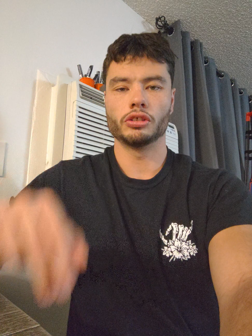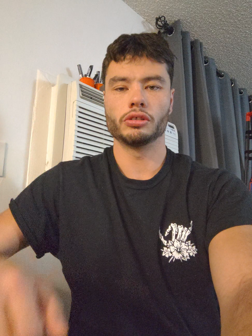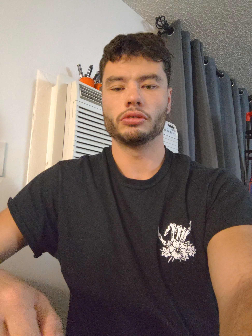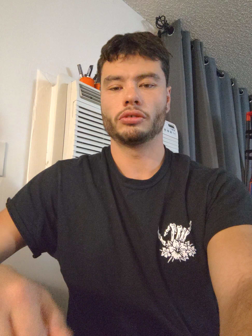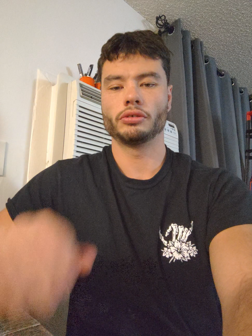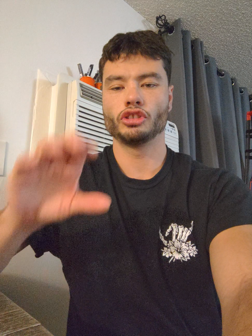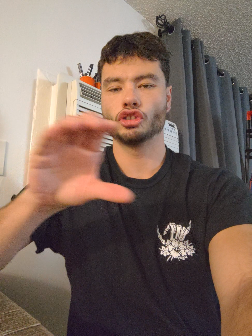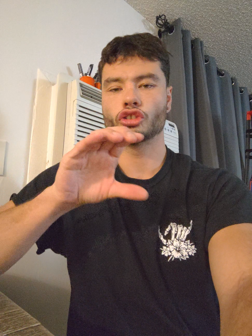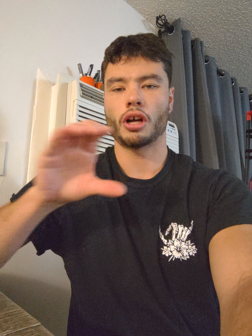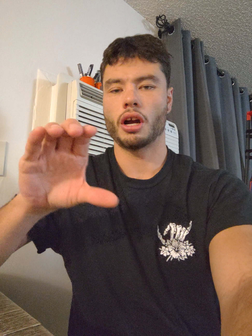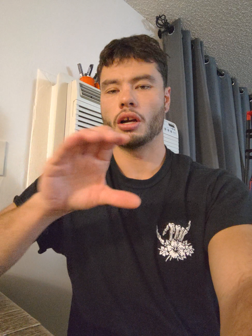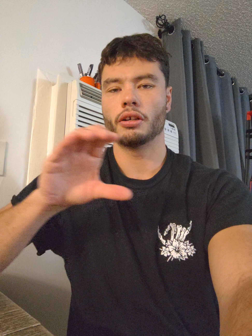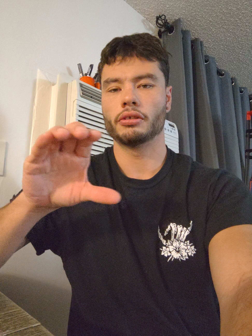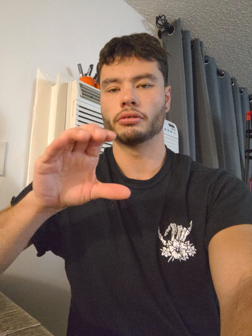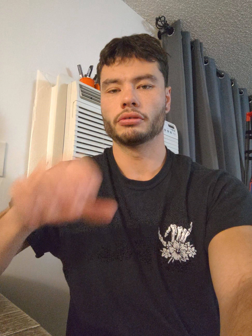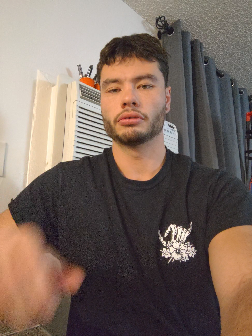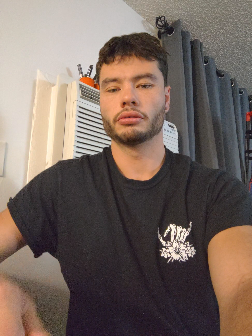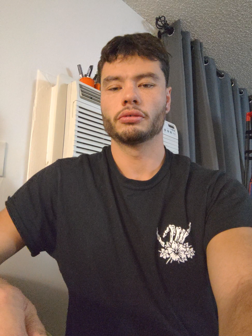chocolate